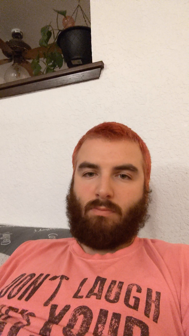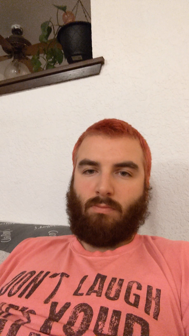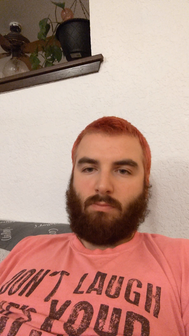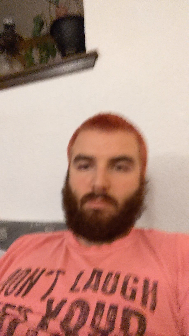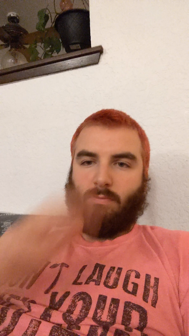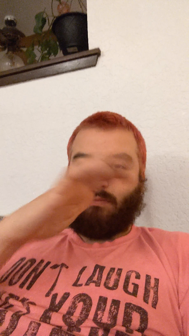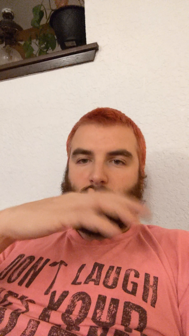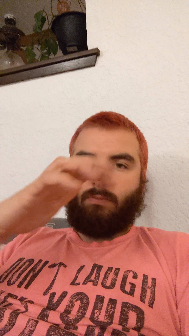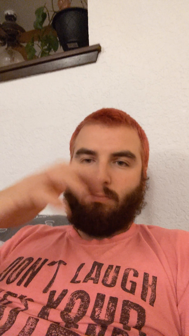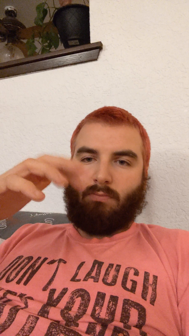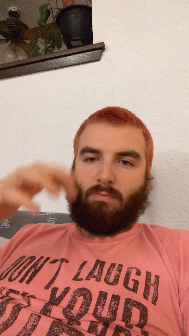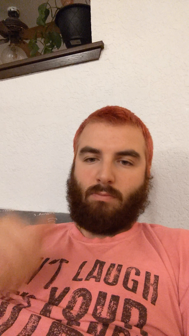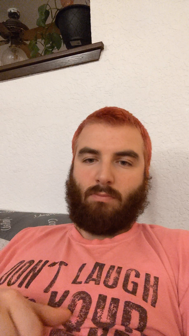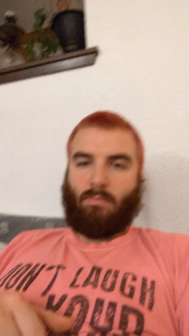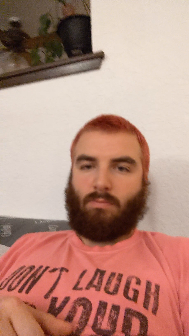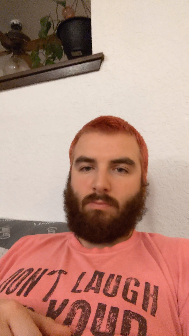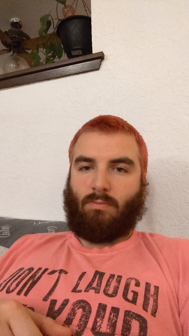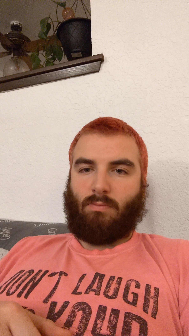grapes